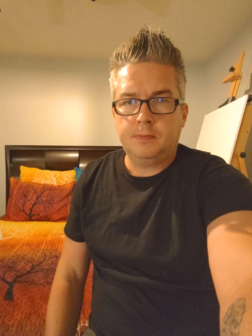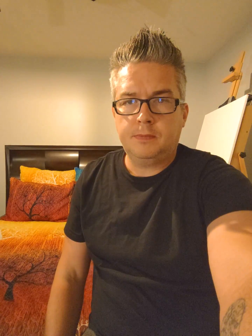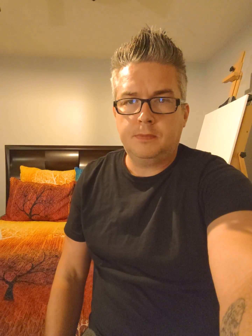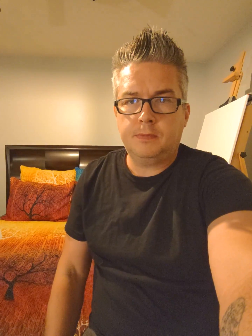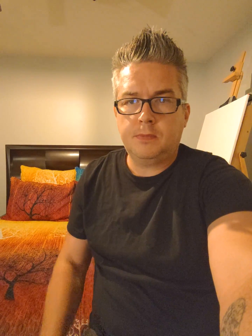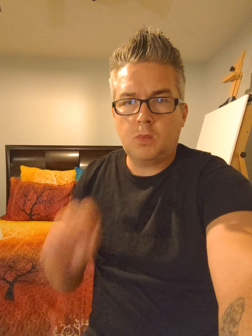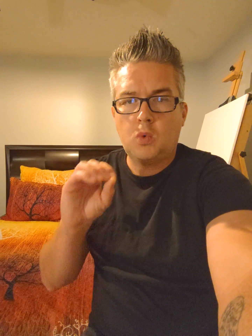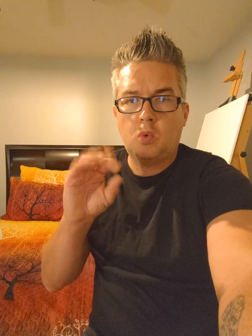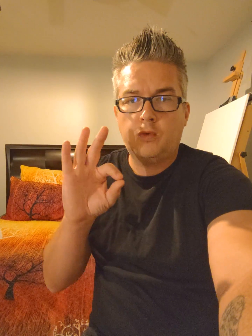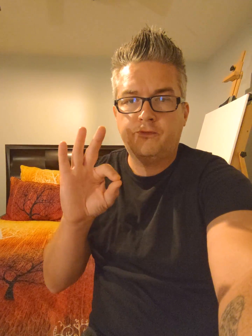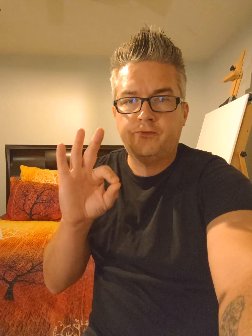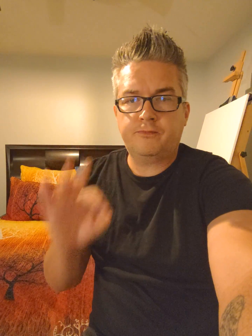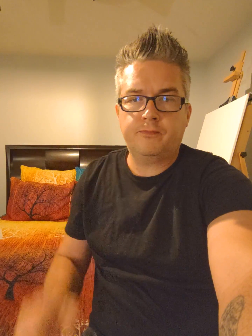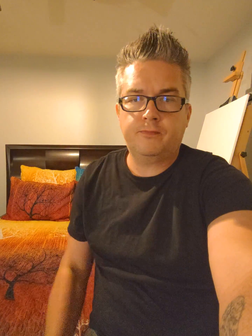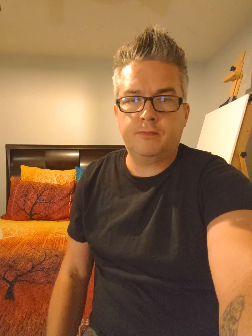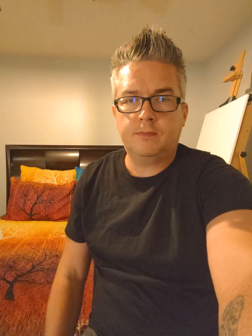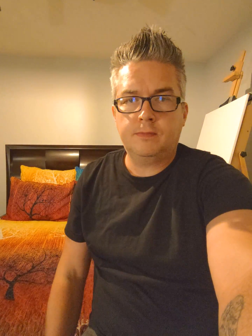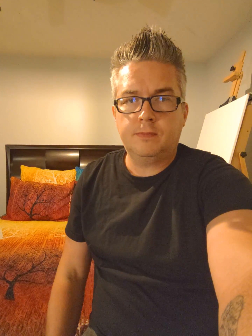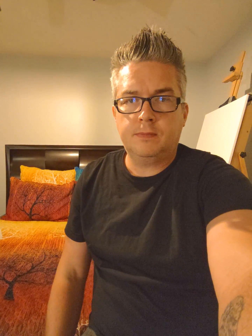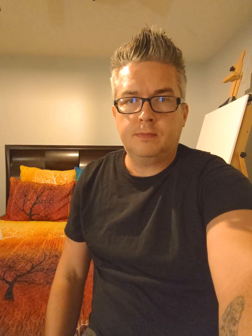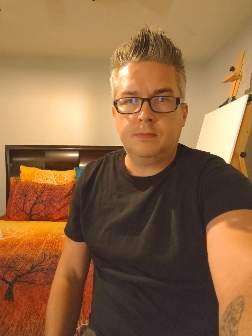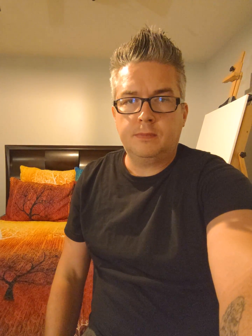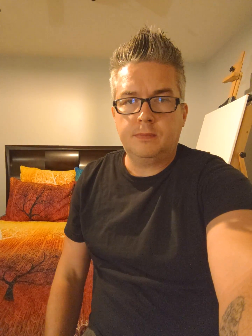of